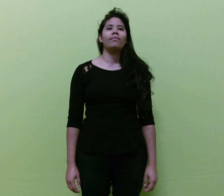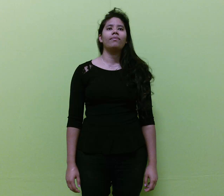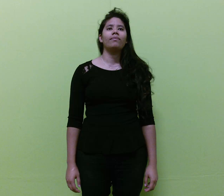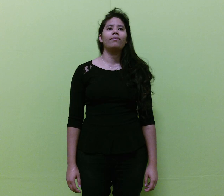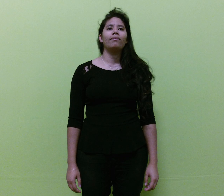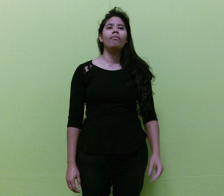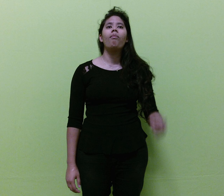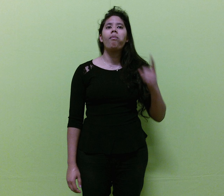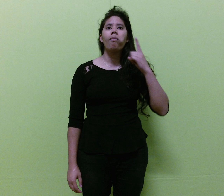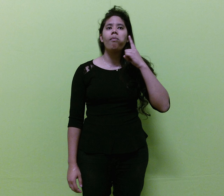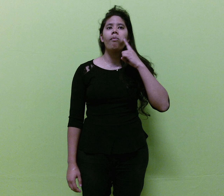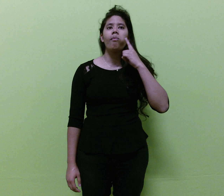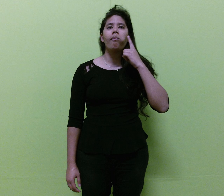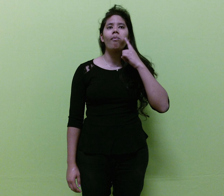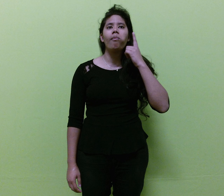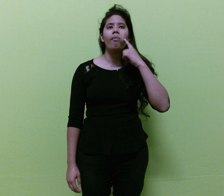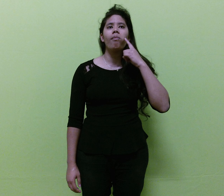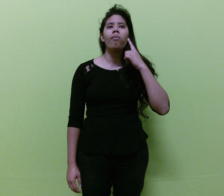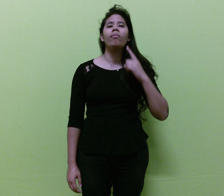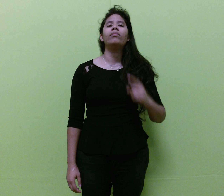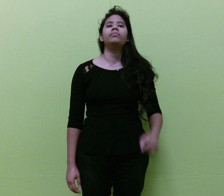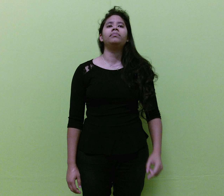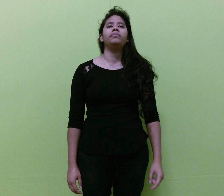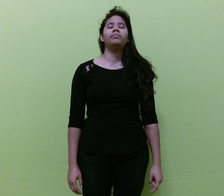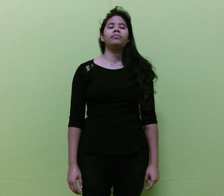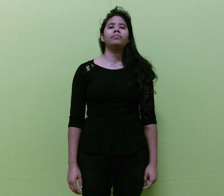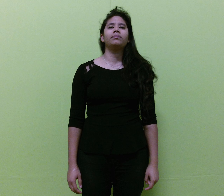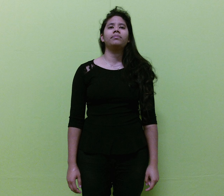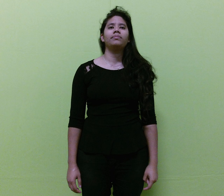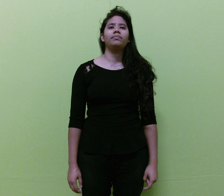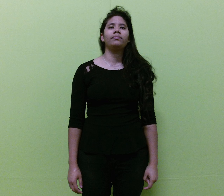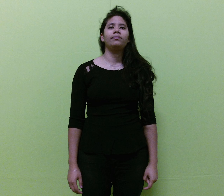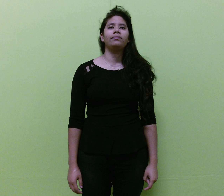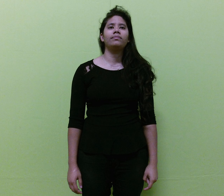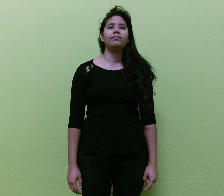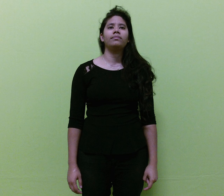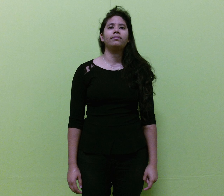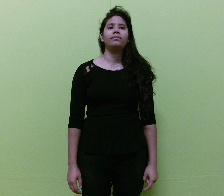bala